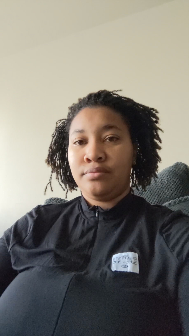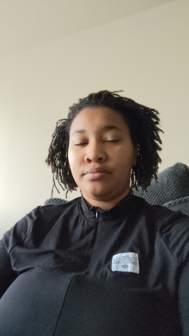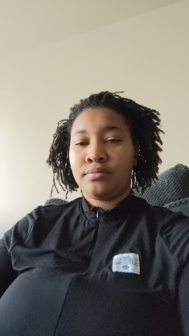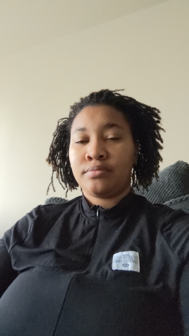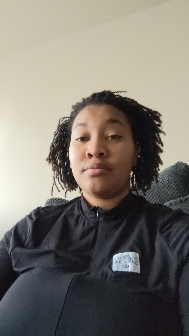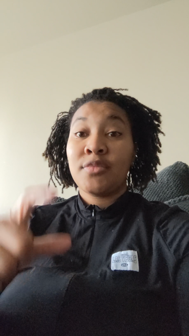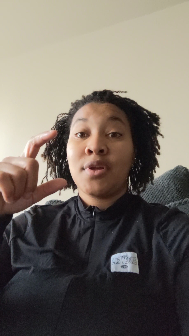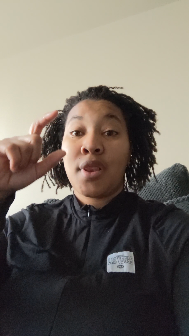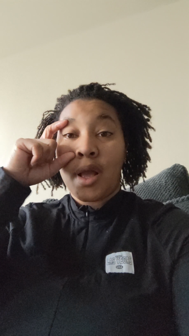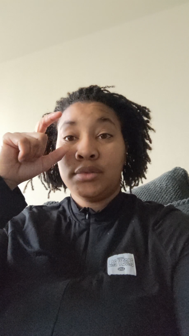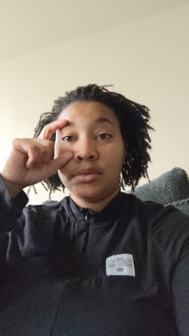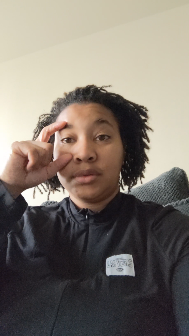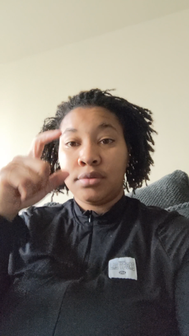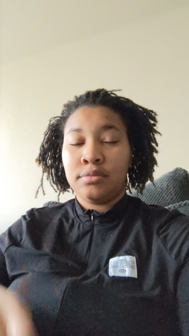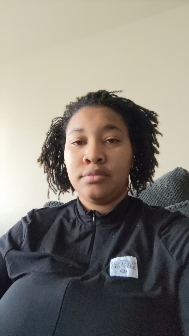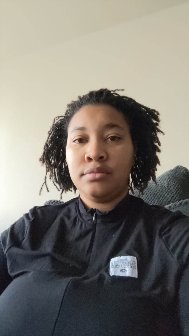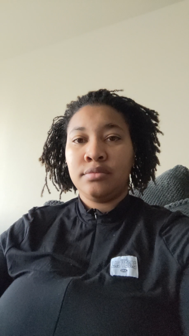glasses